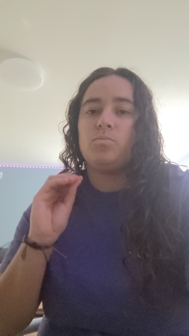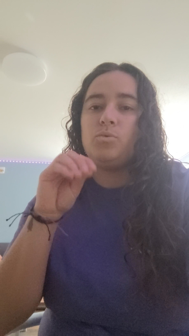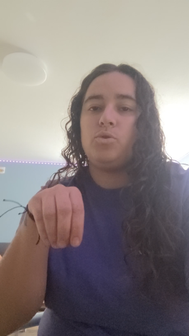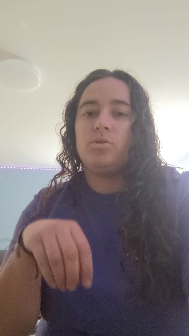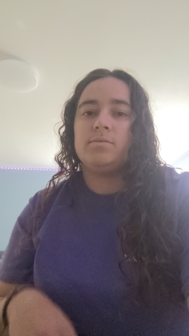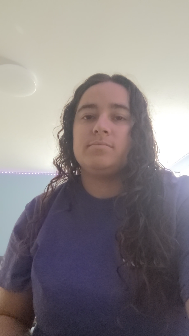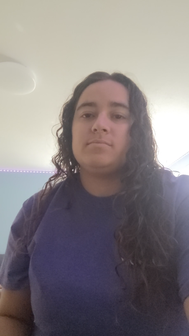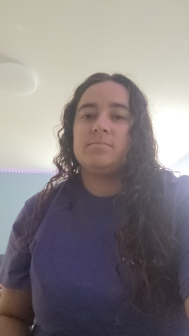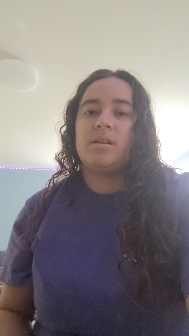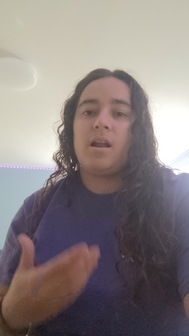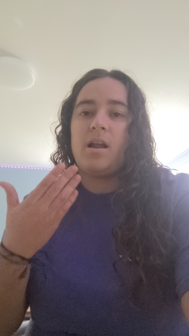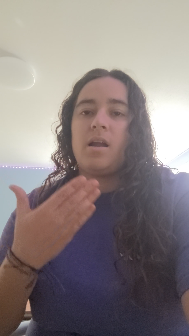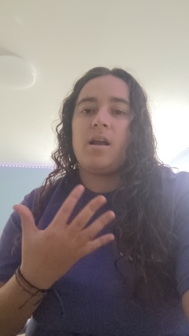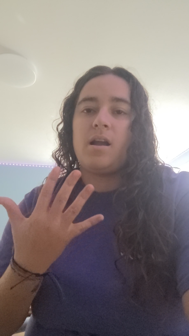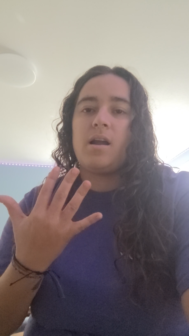hand